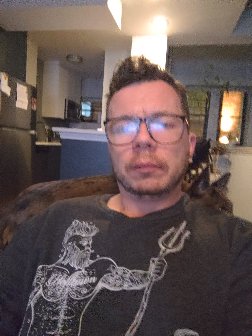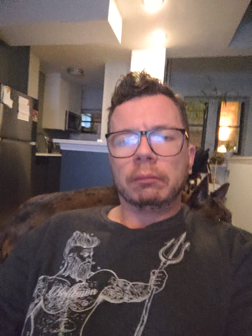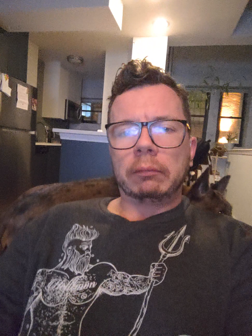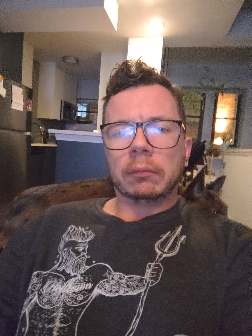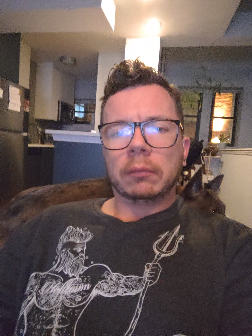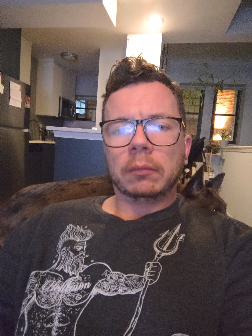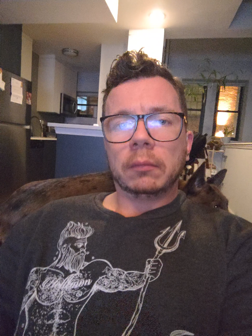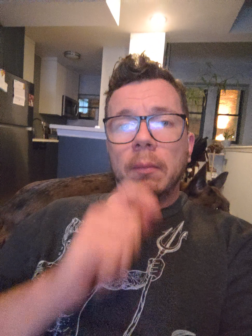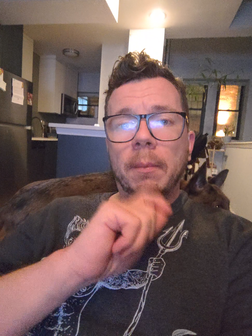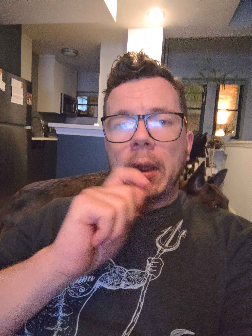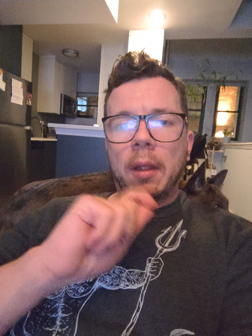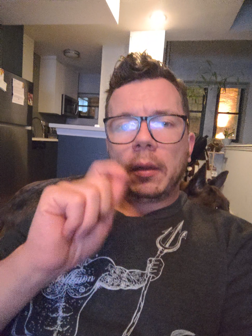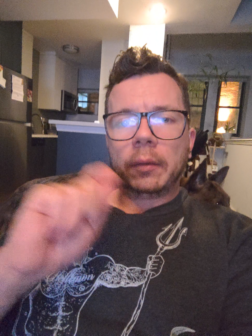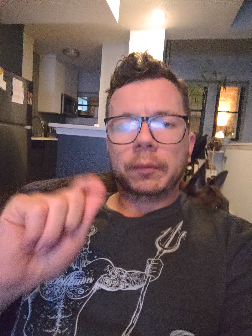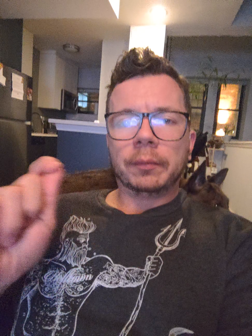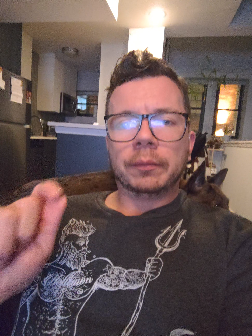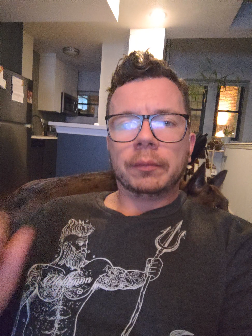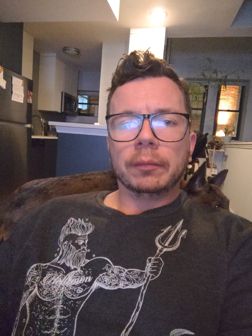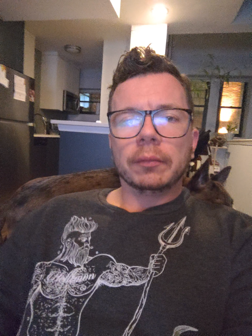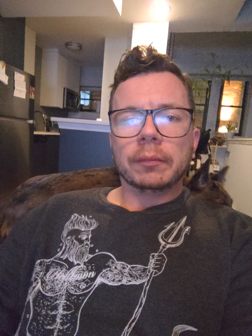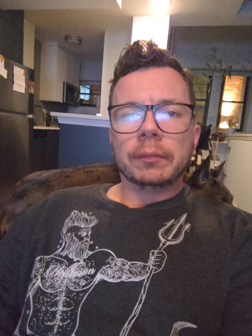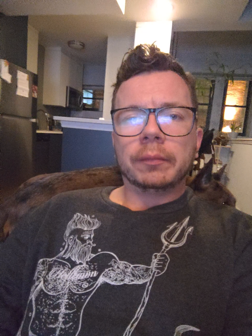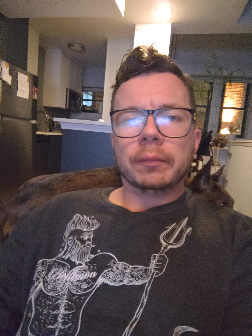pen